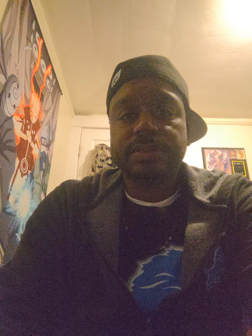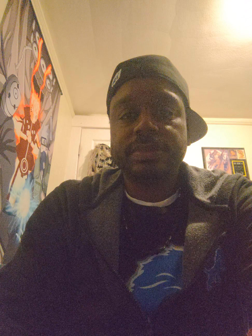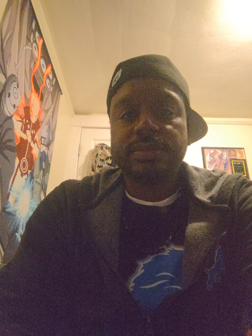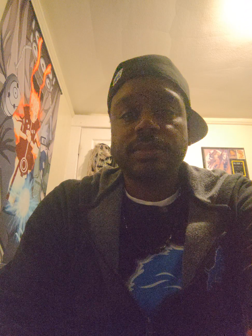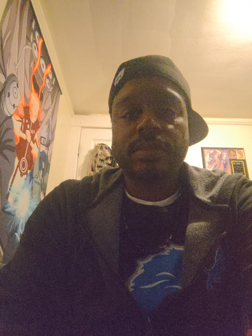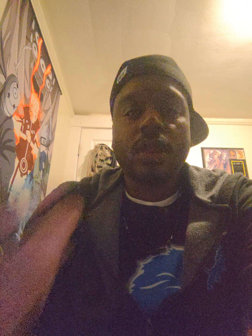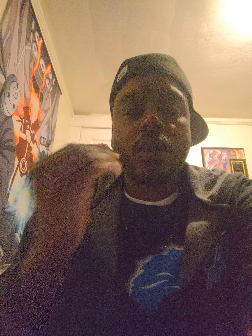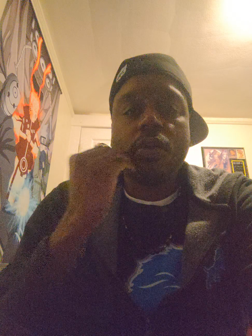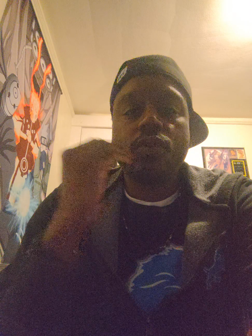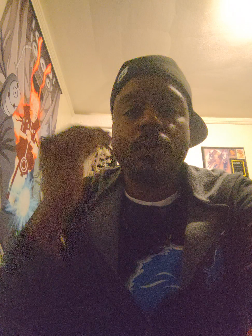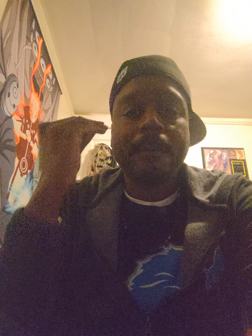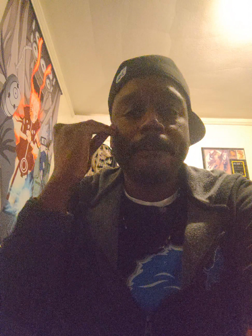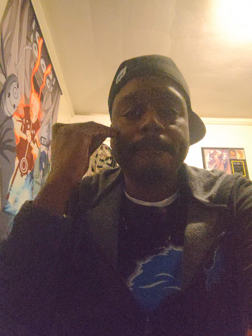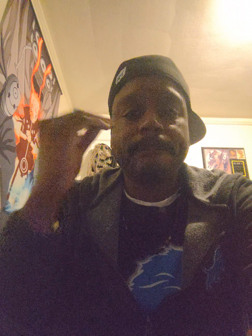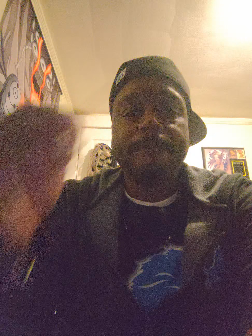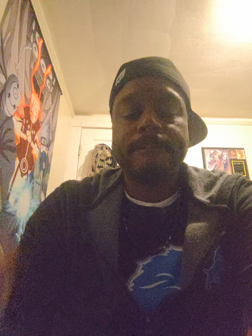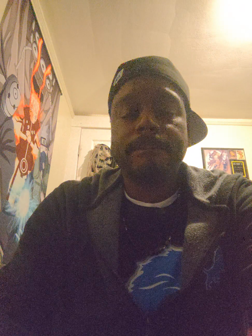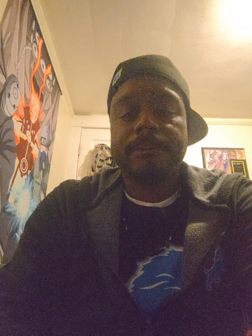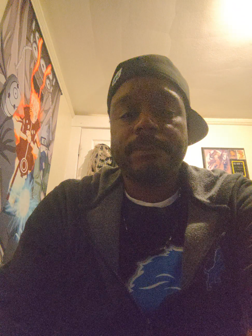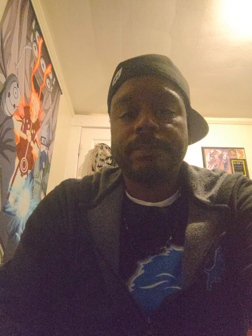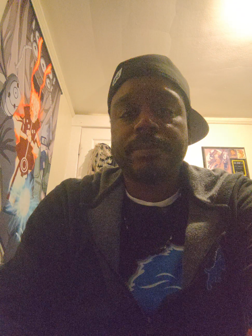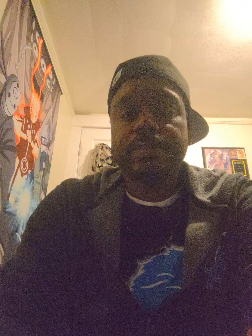home